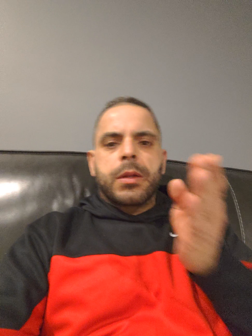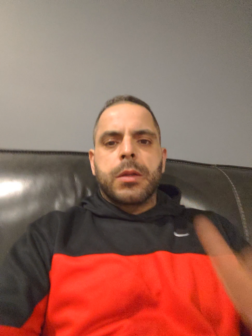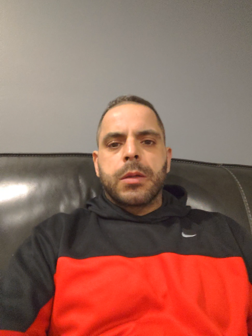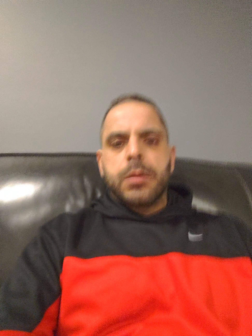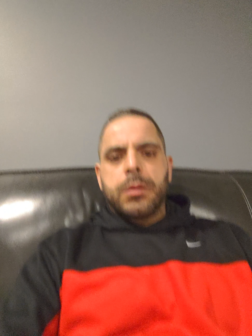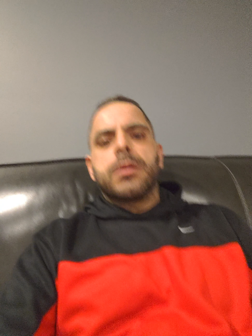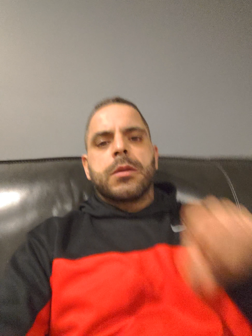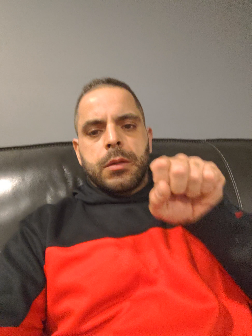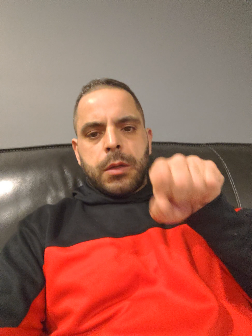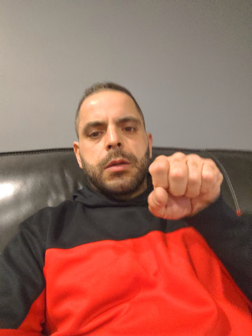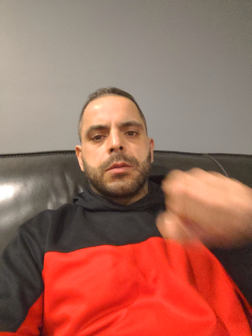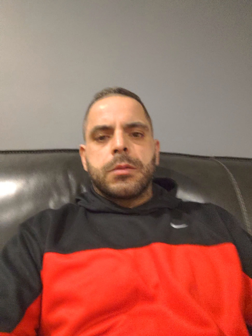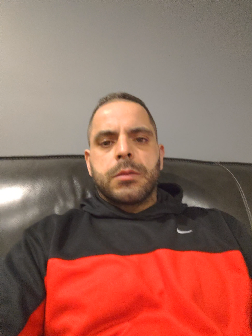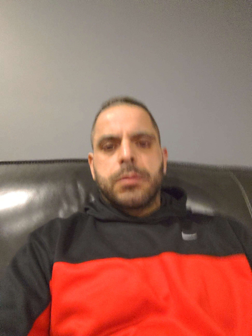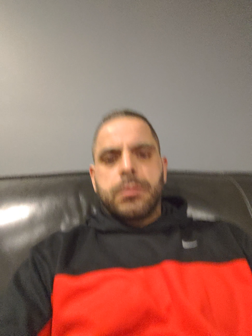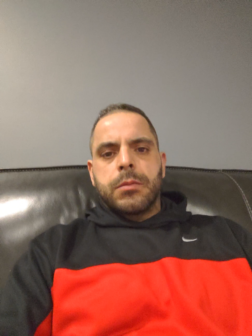yes